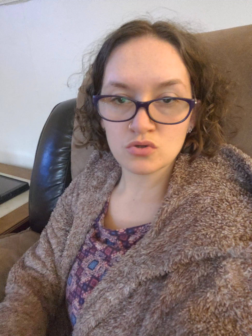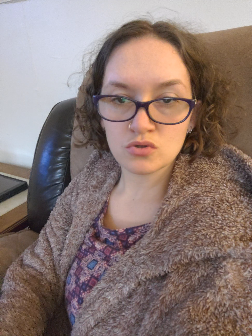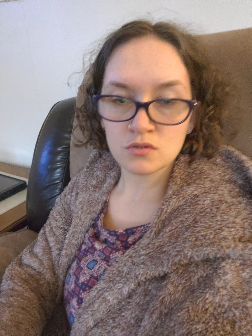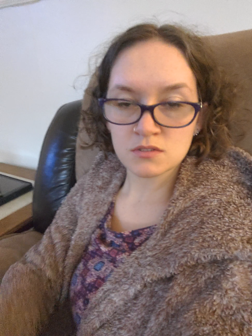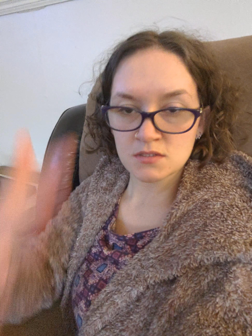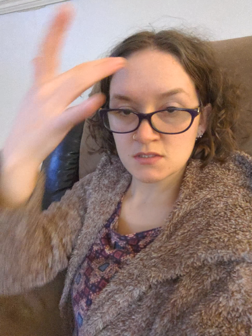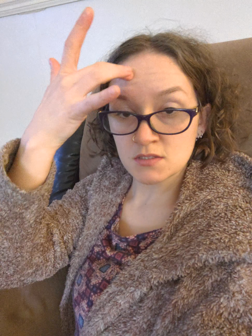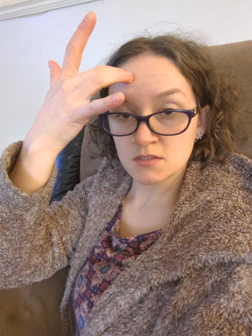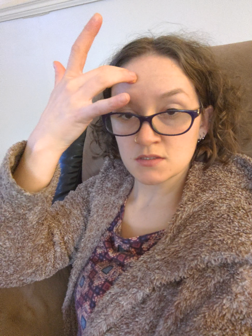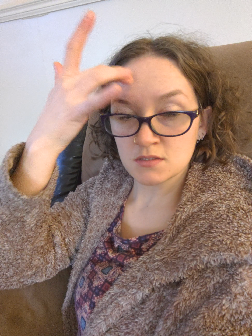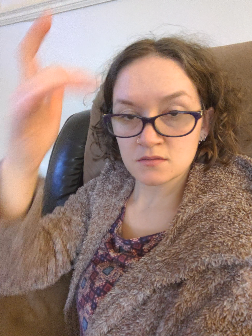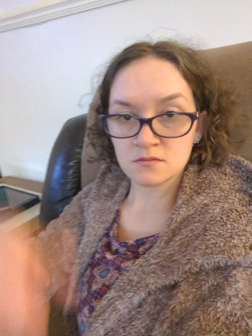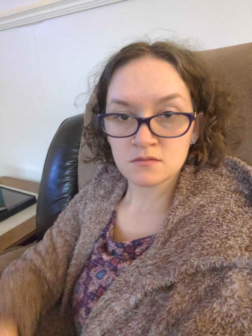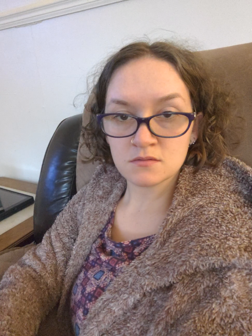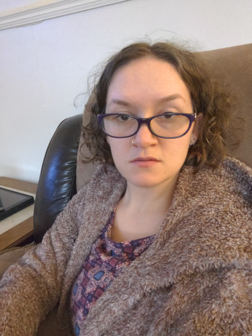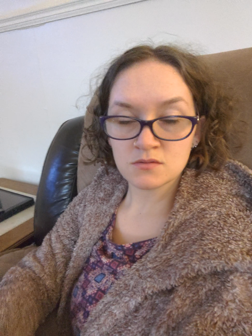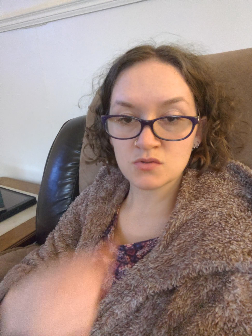sick